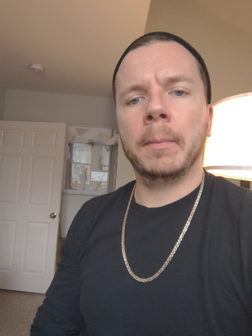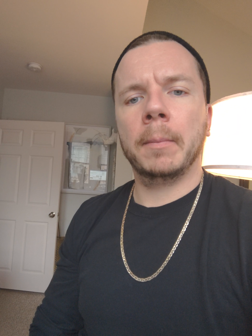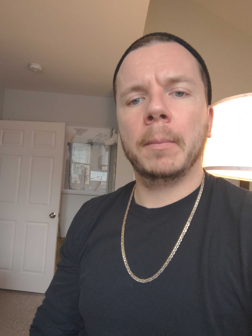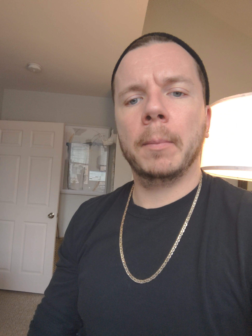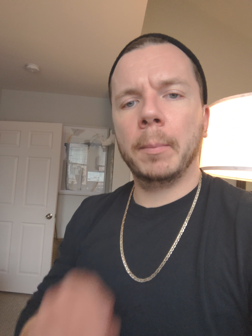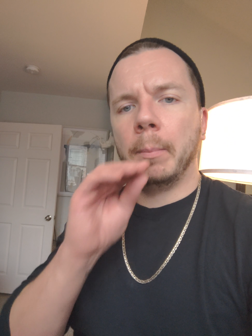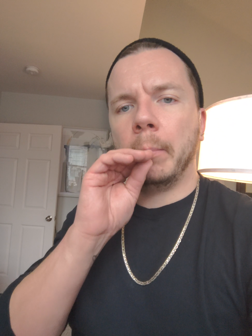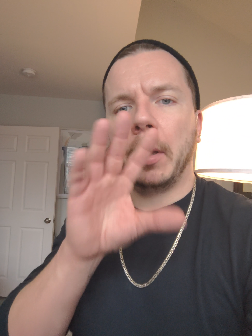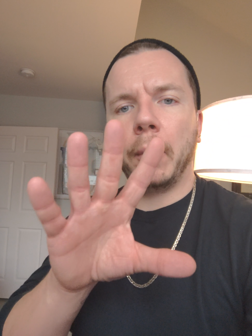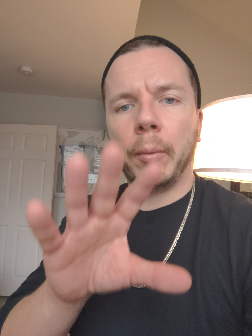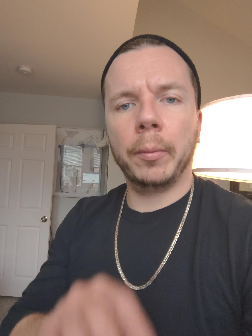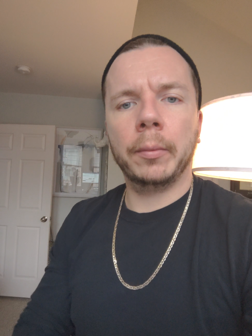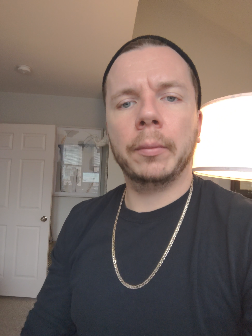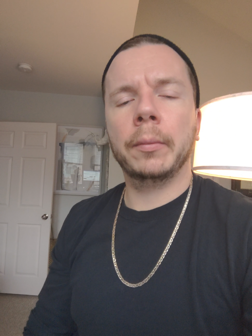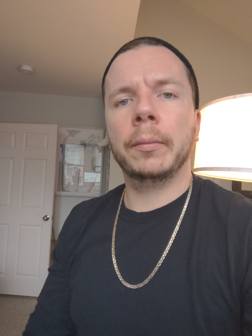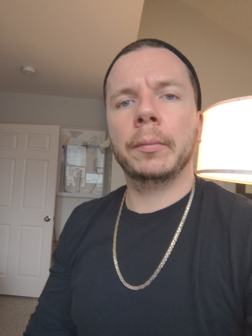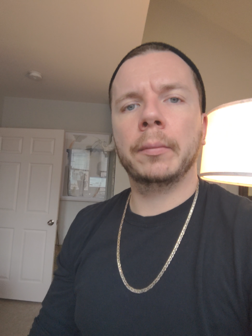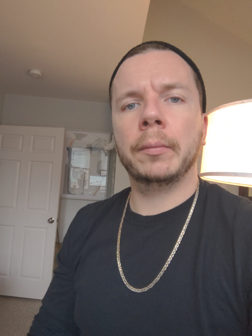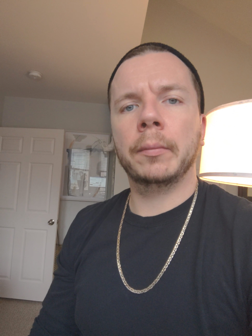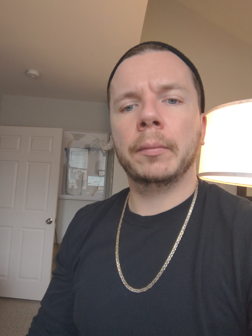blow